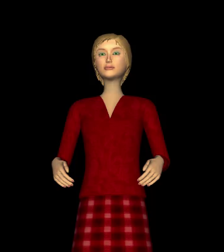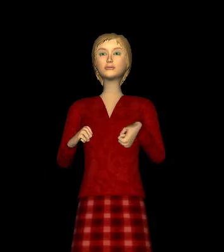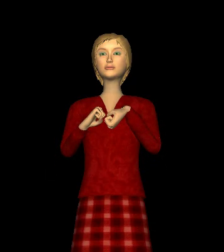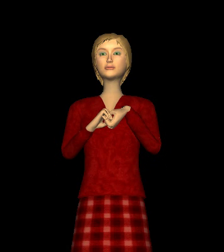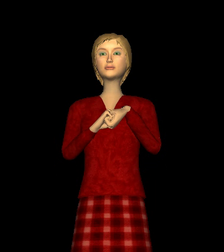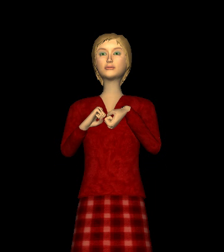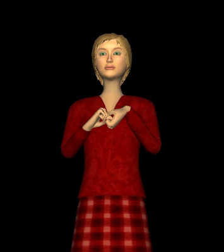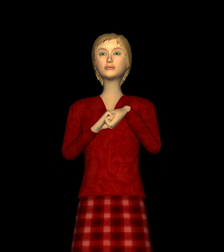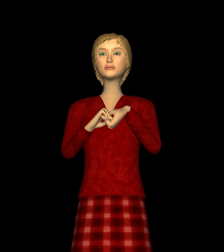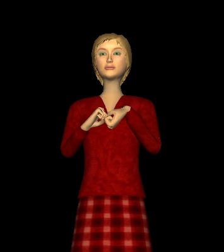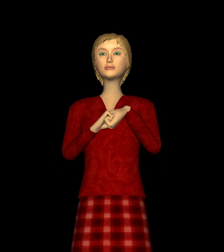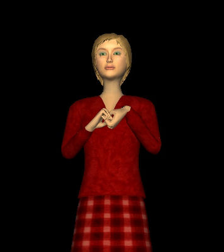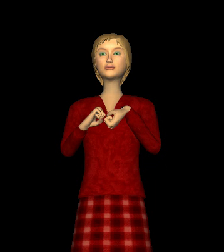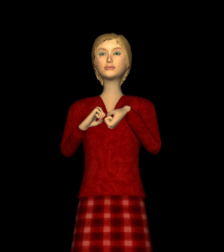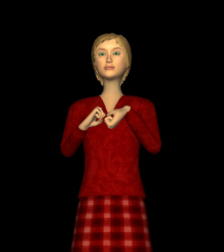يغسل